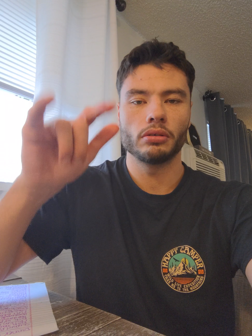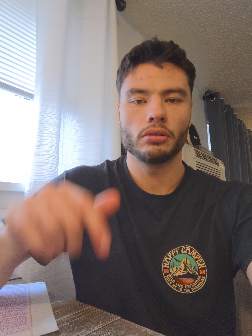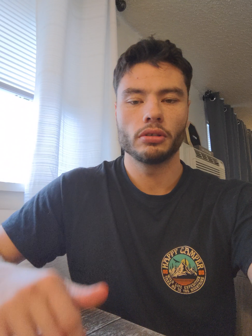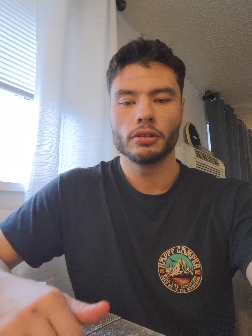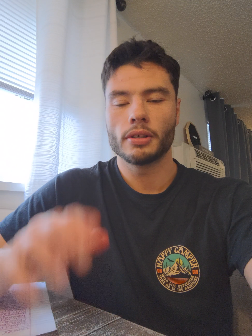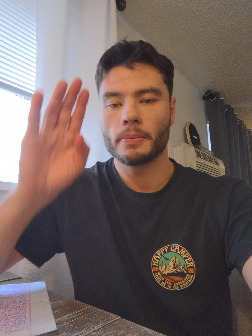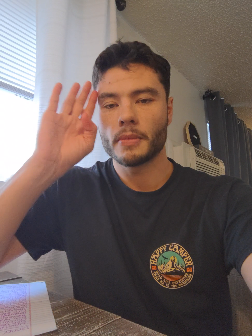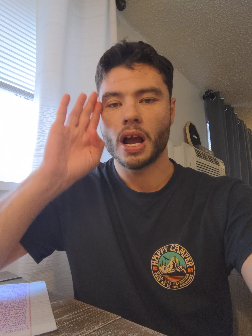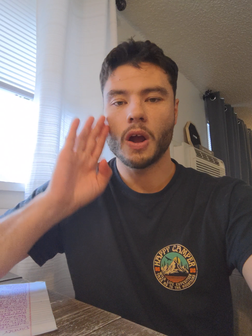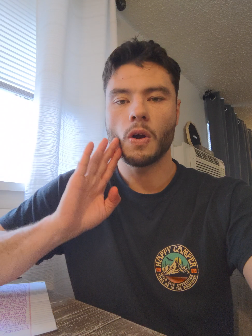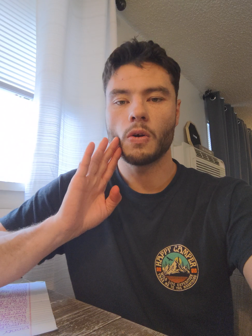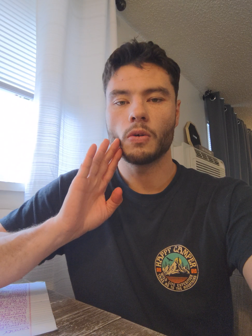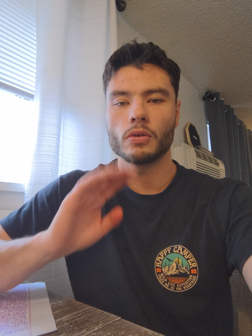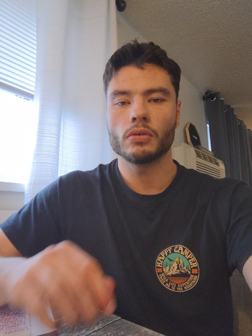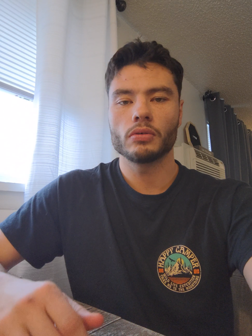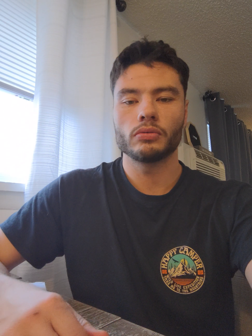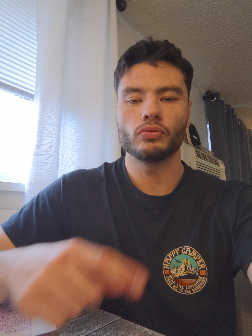brown